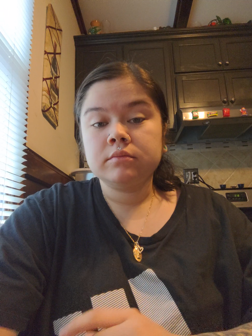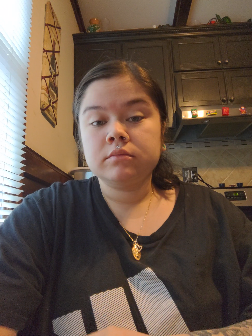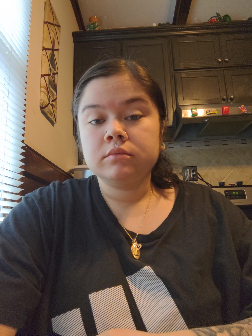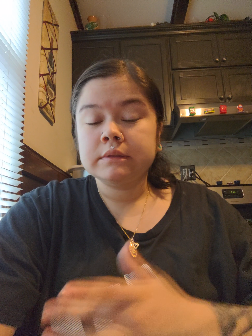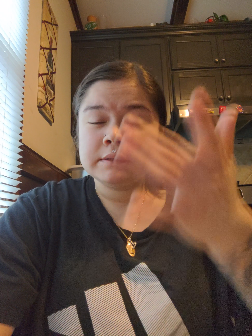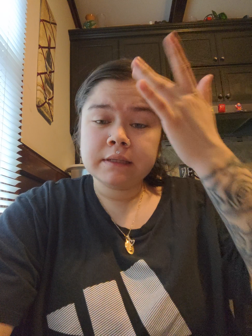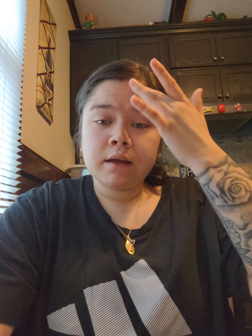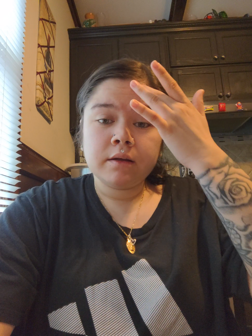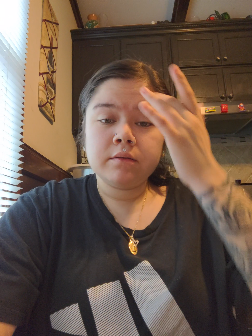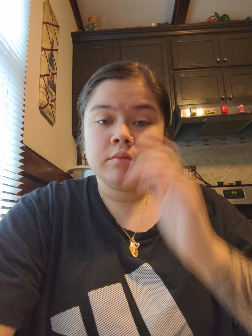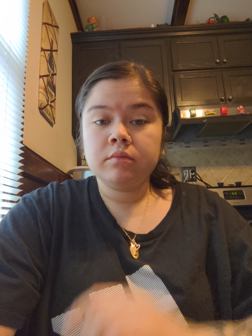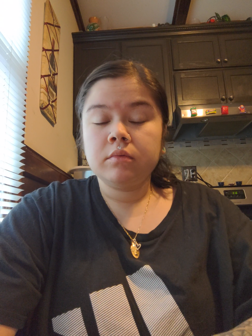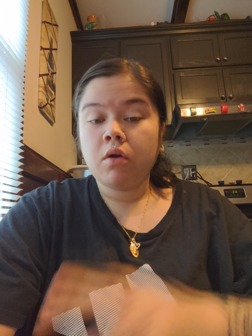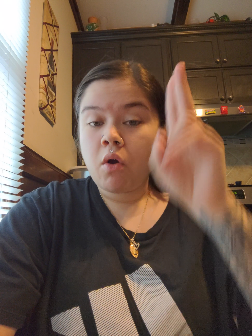sick